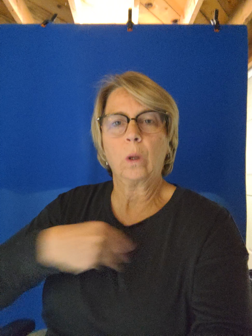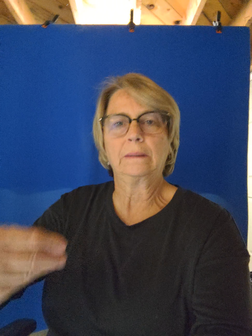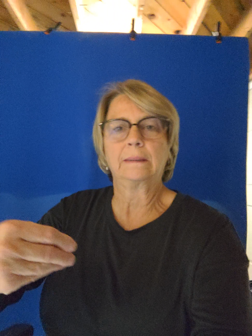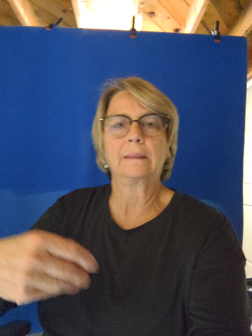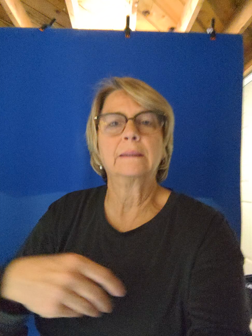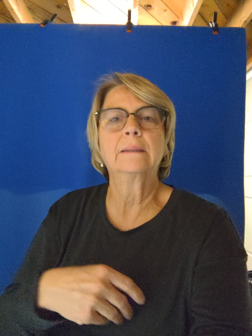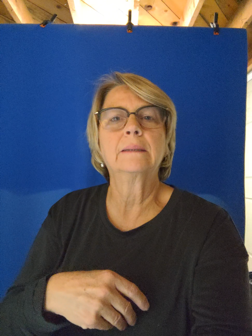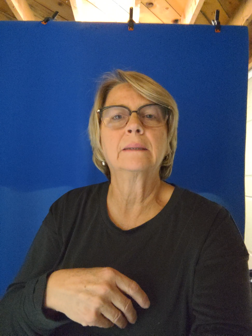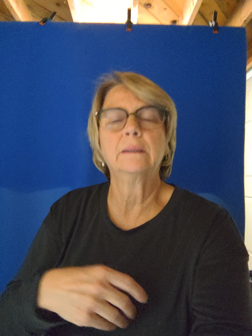white